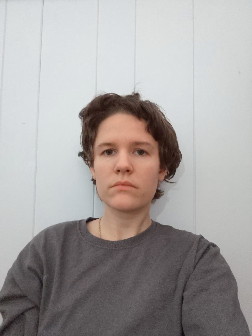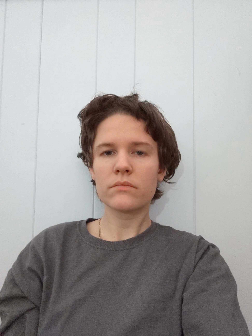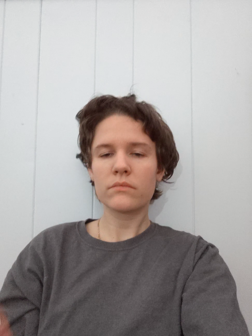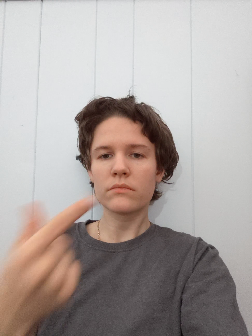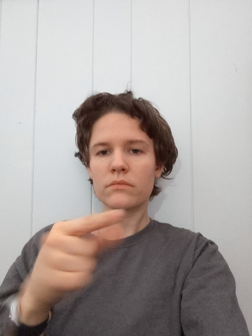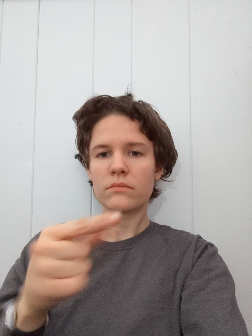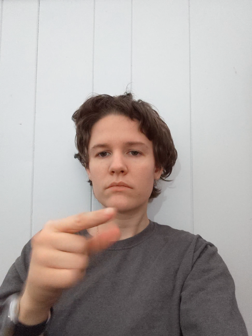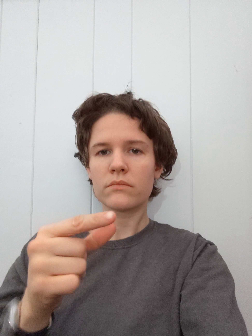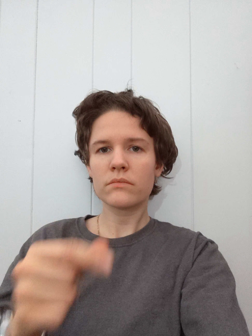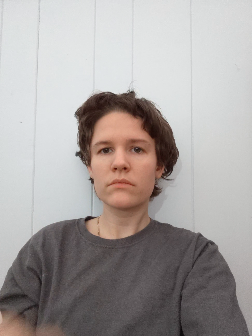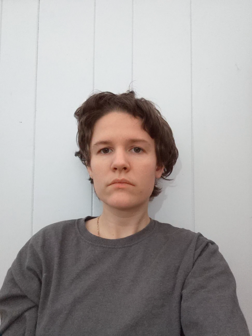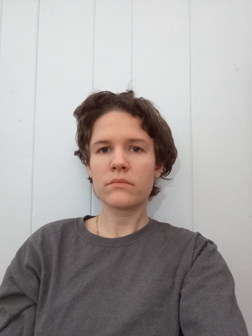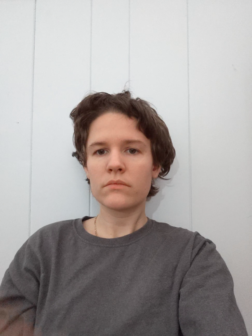green